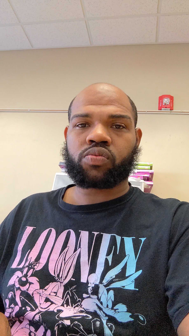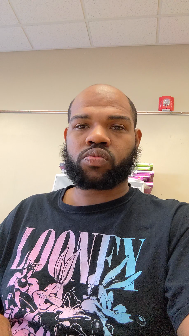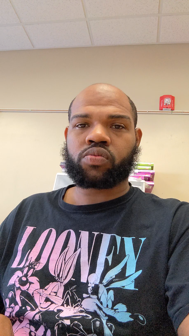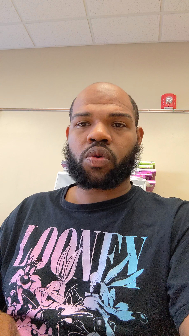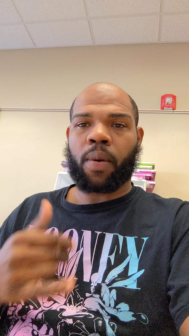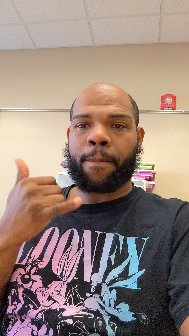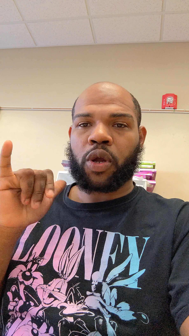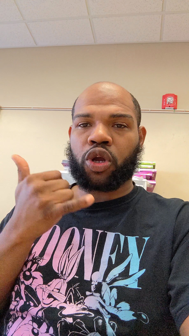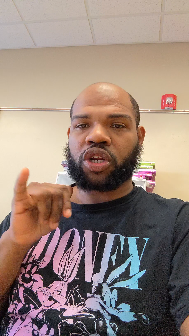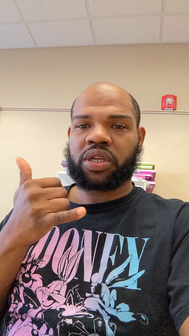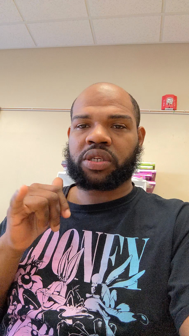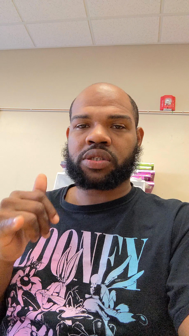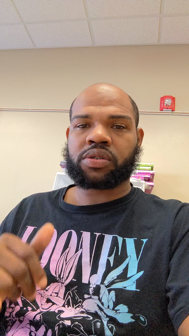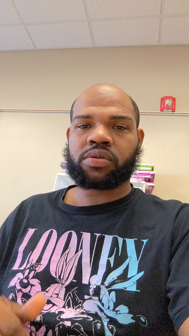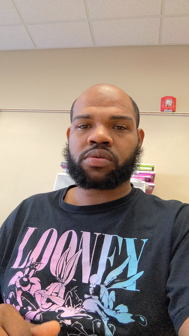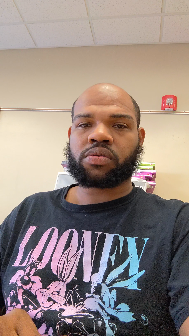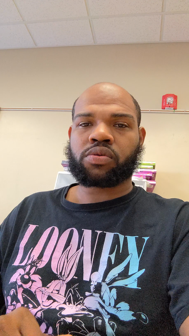party